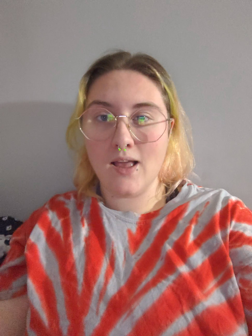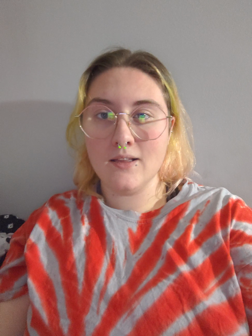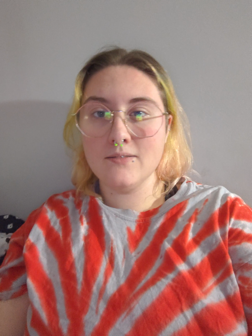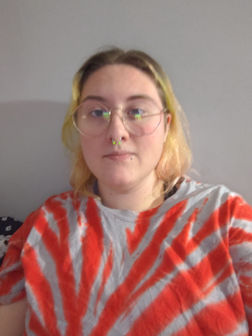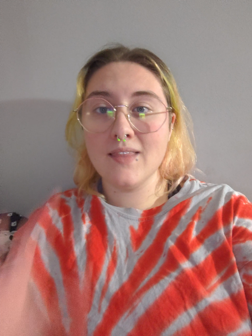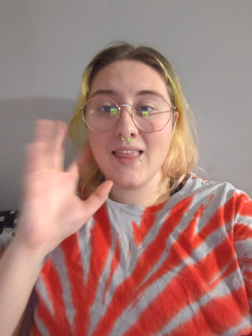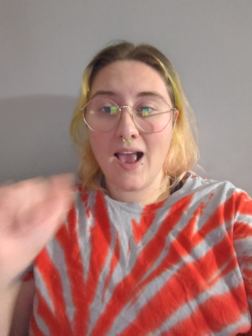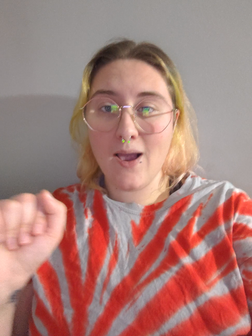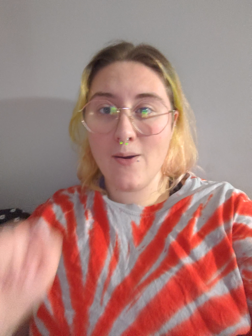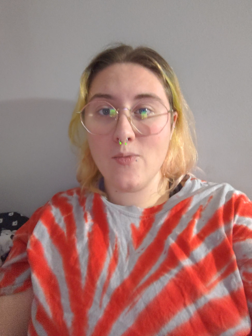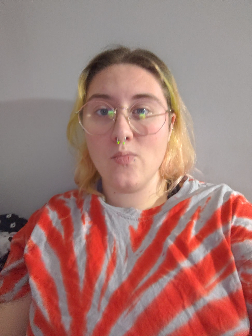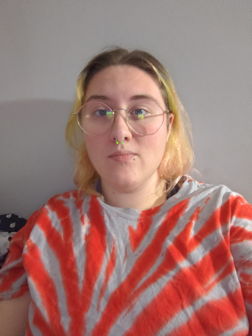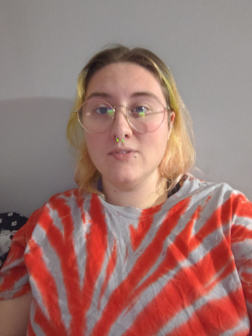loud